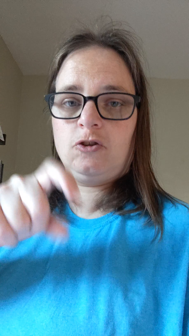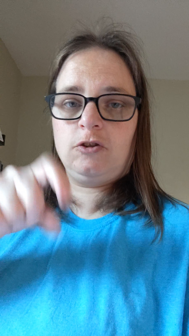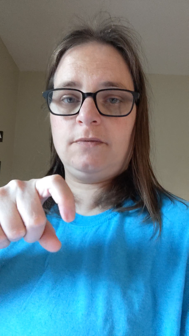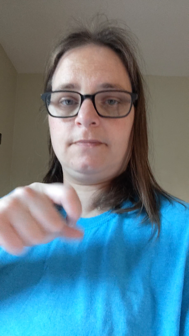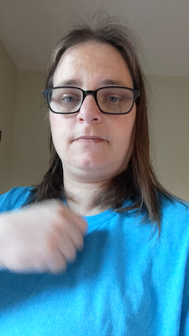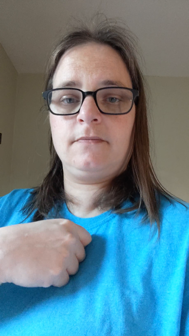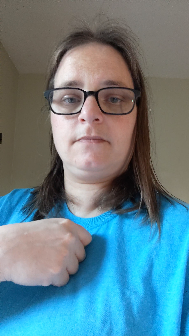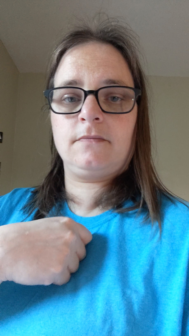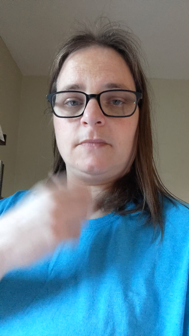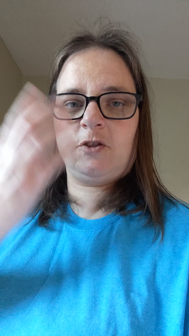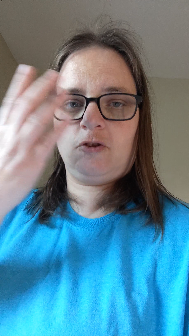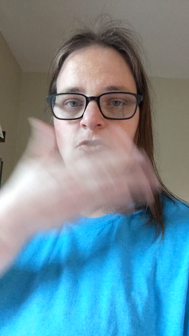dark